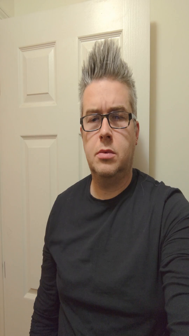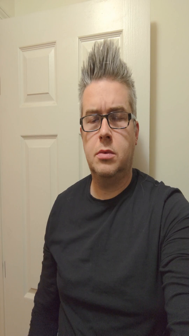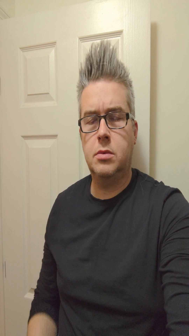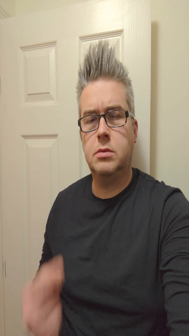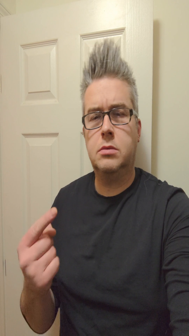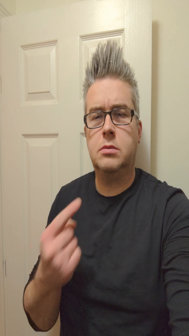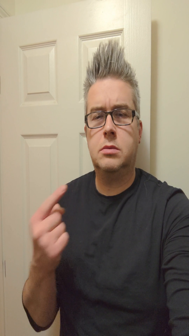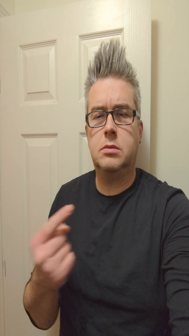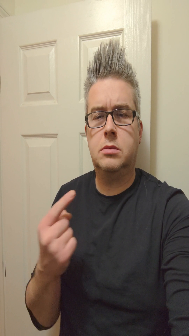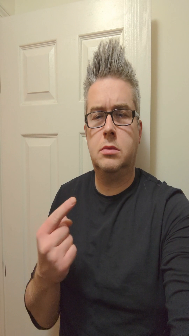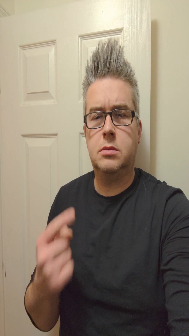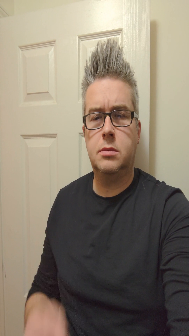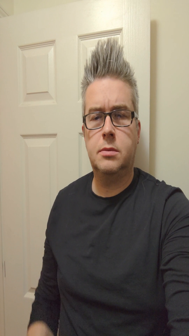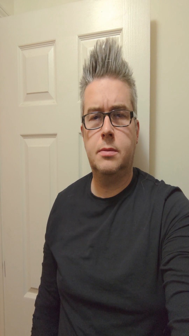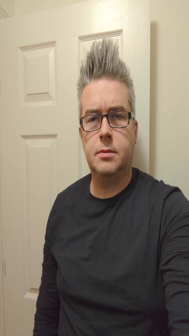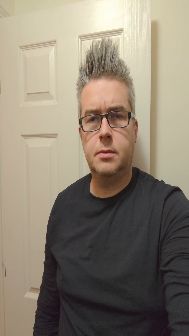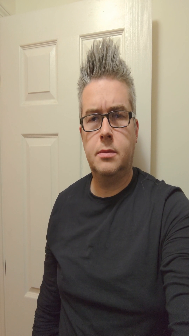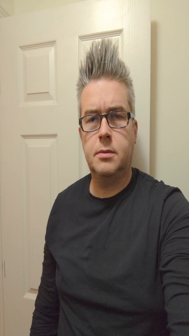owie